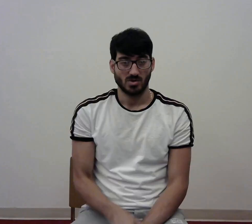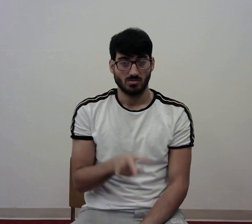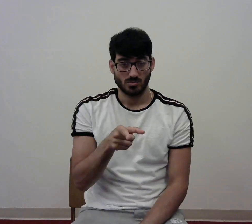bu